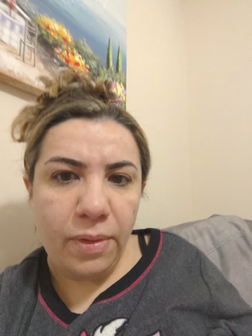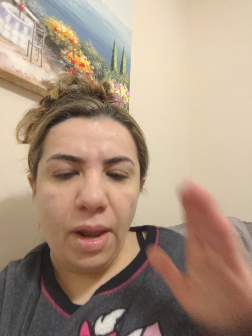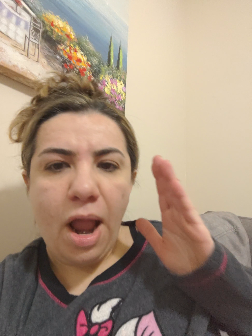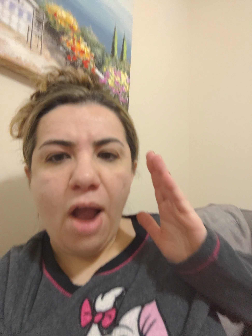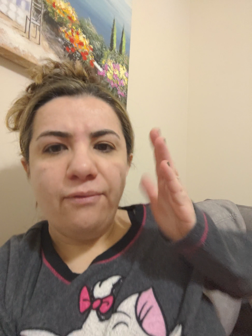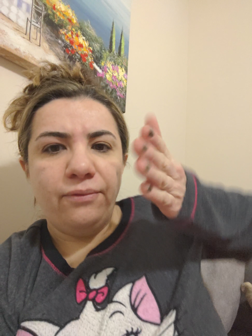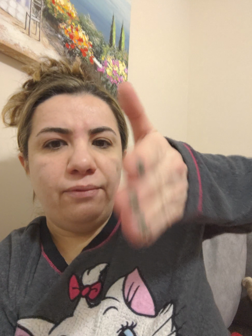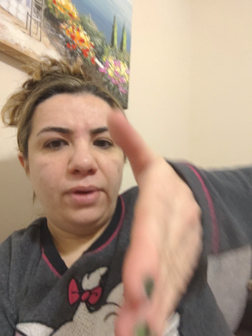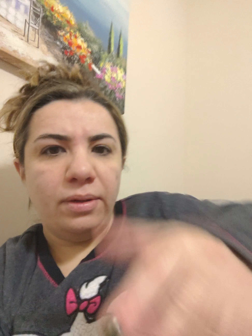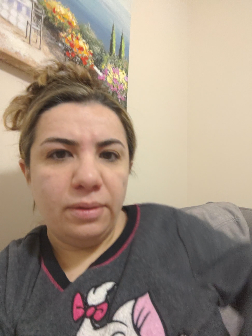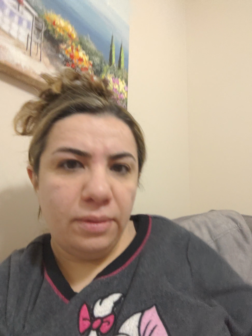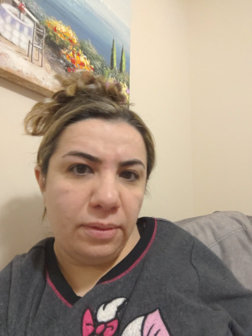after